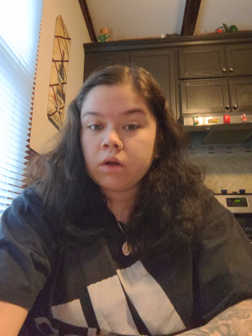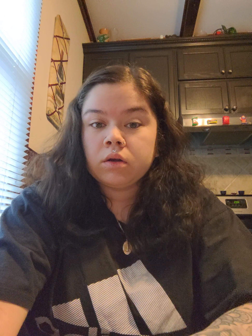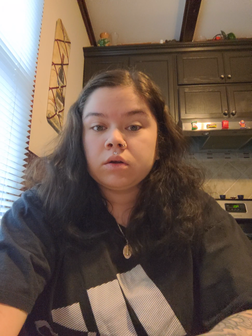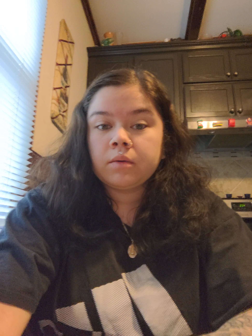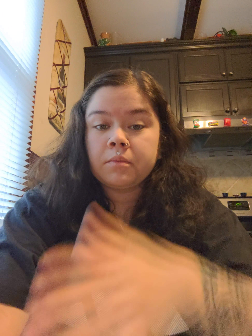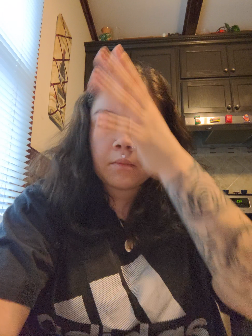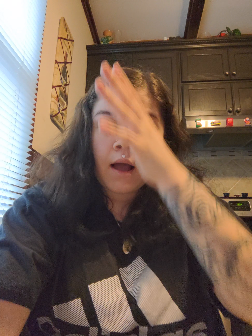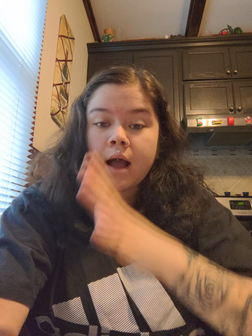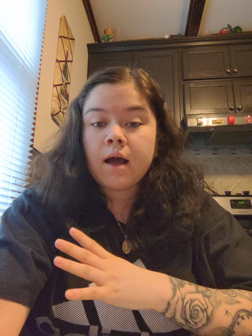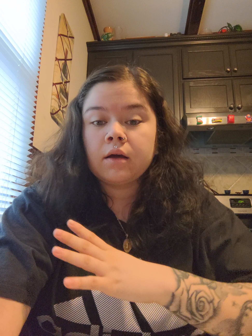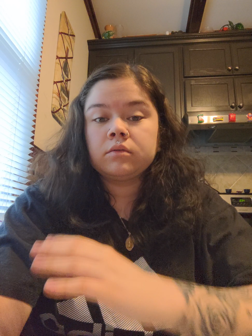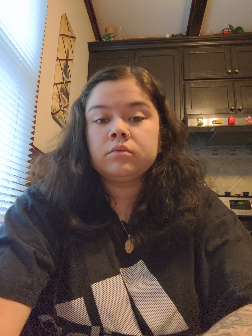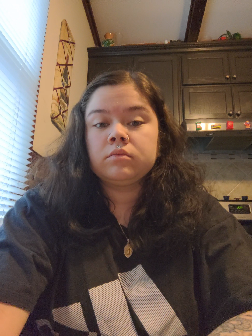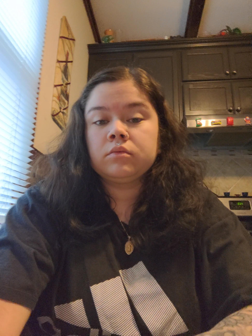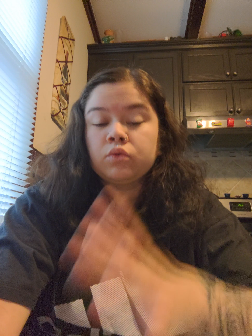man